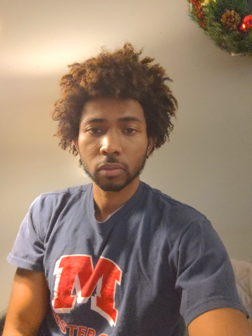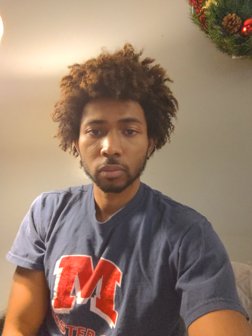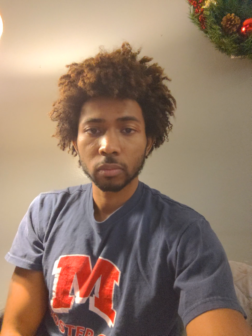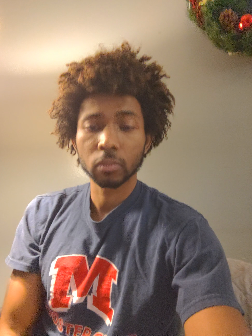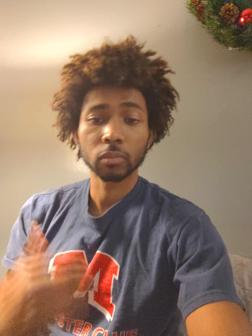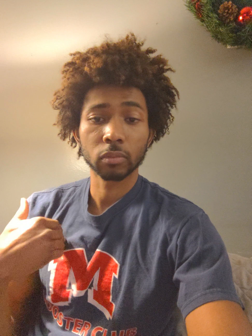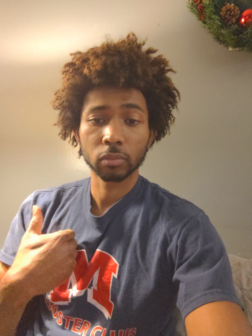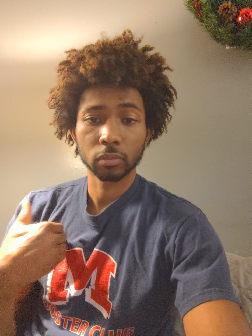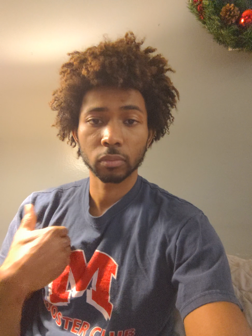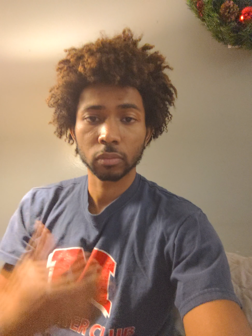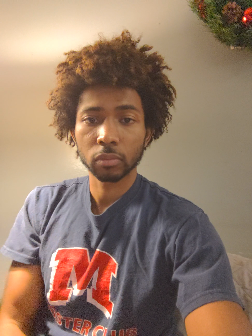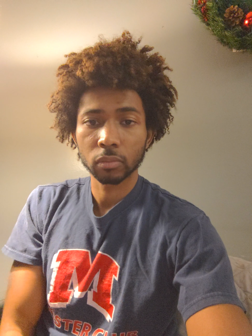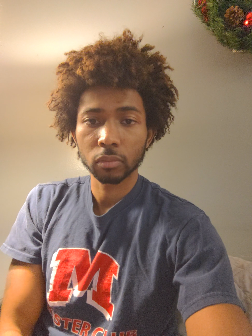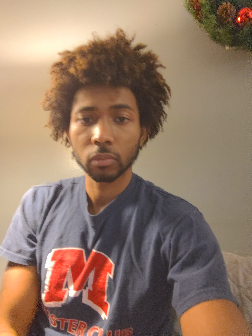animal